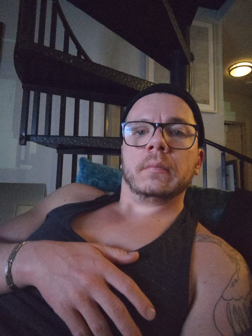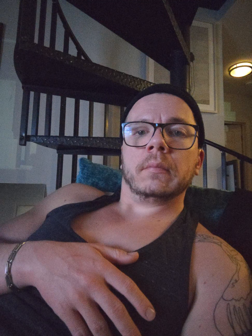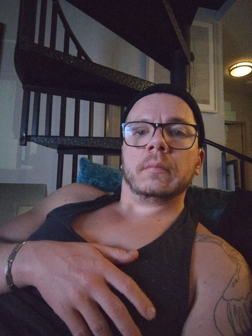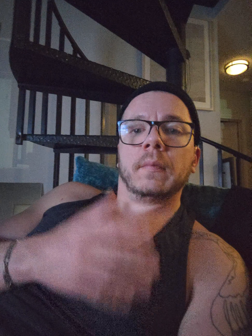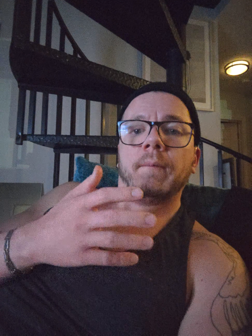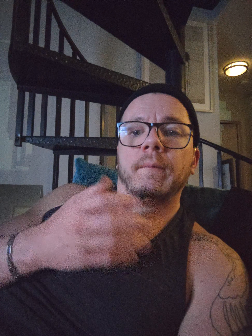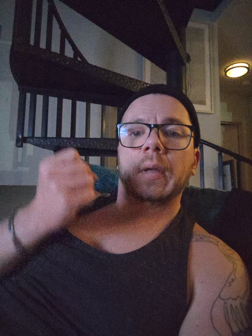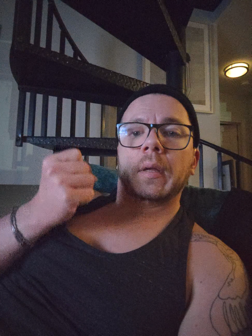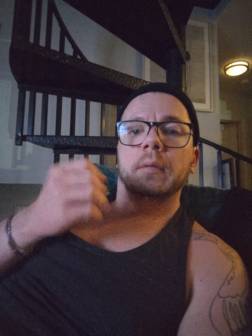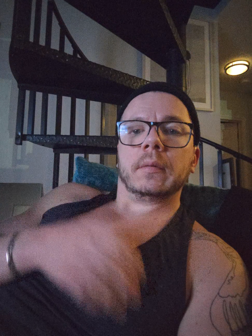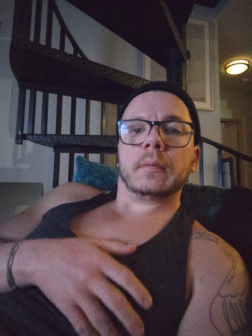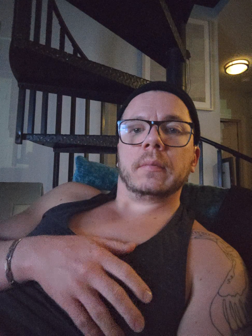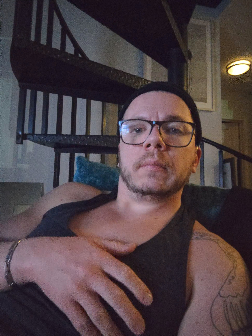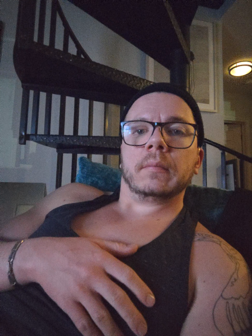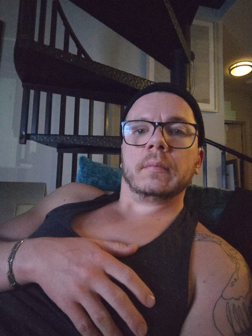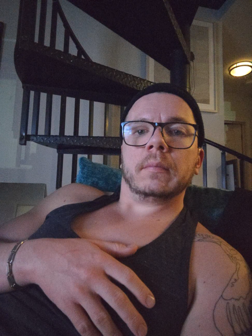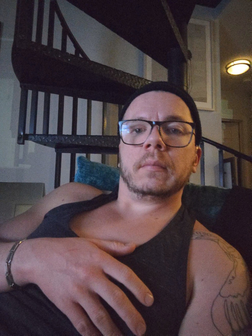fast